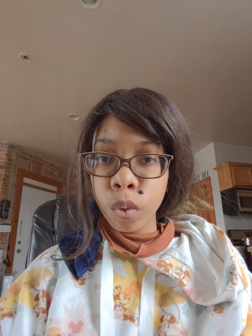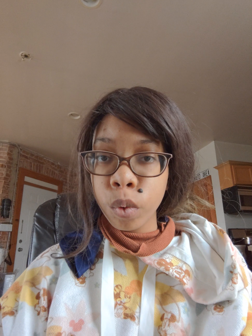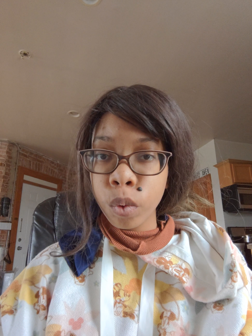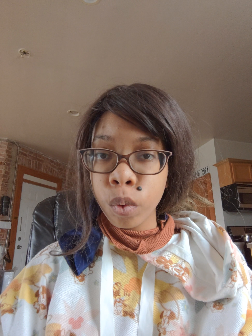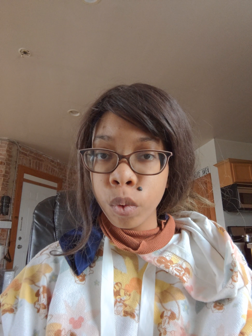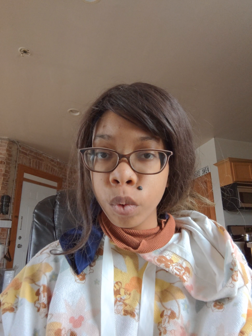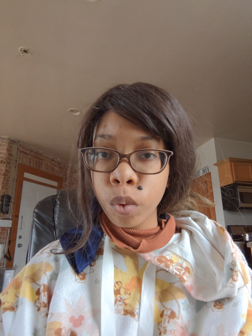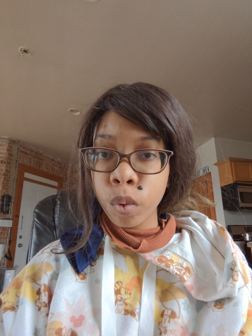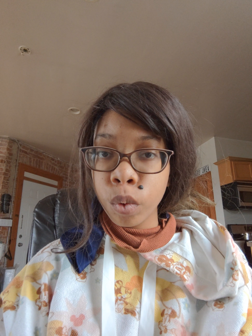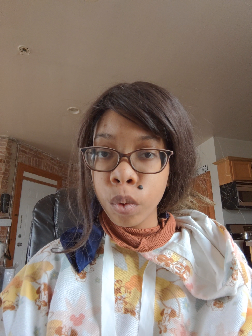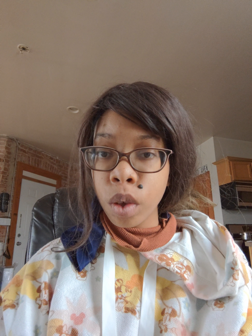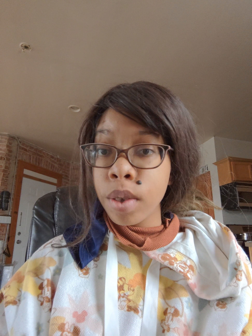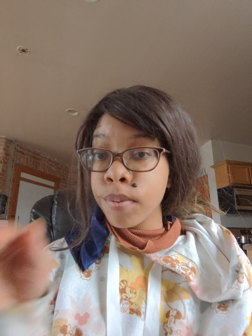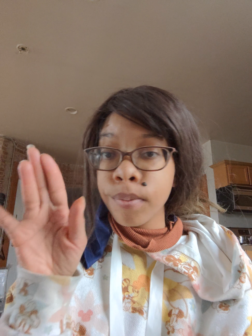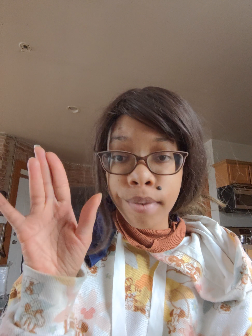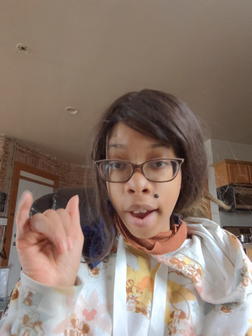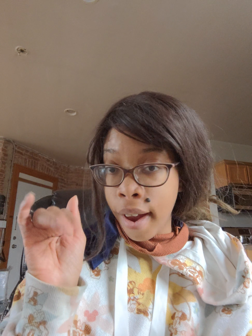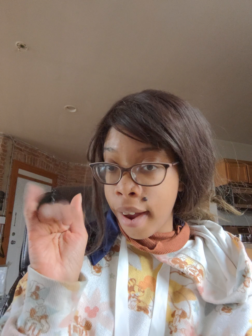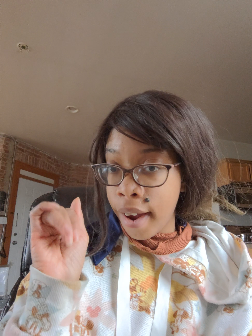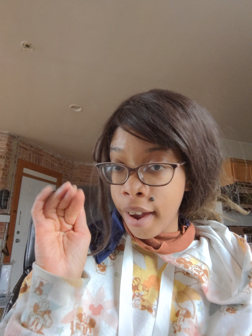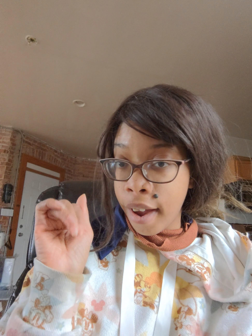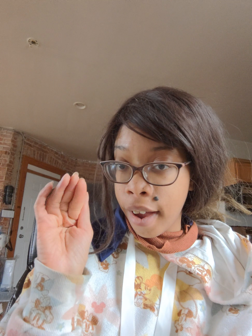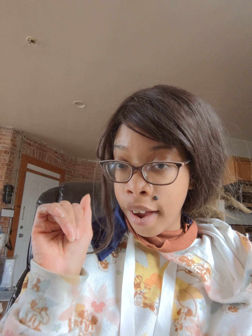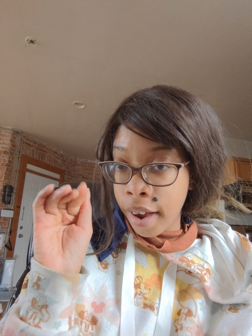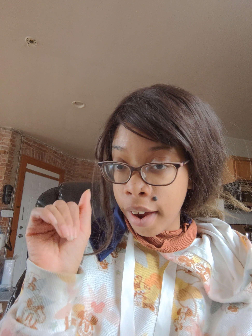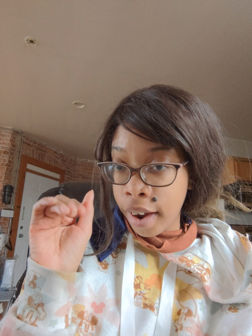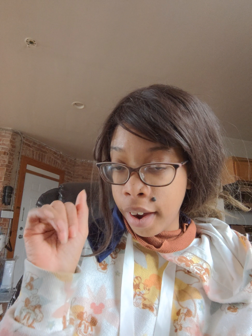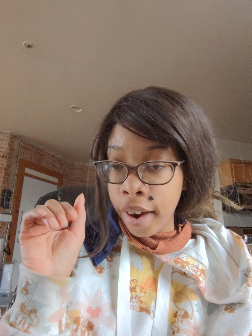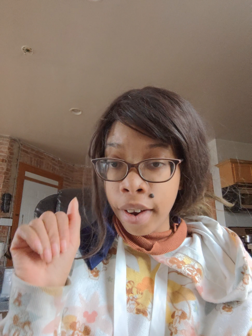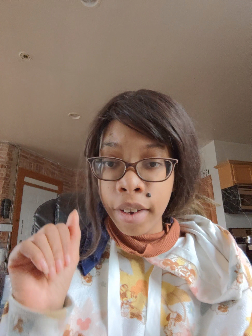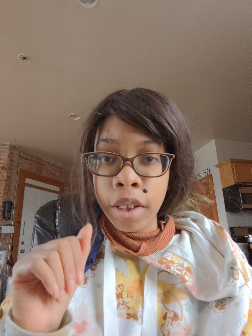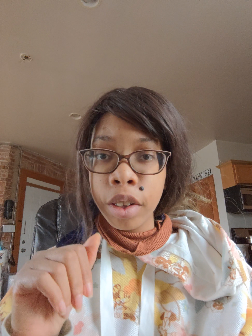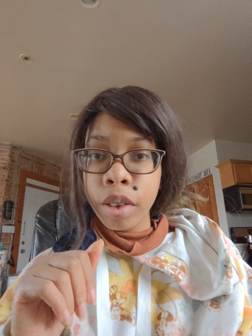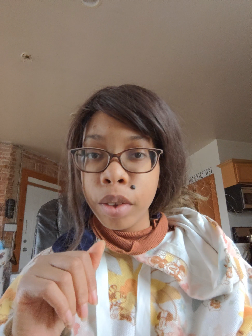bye